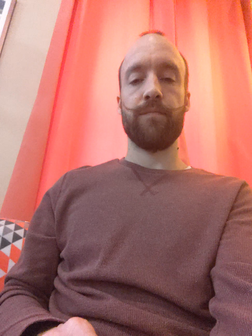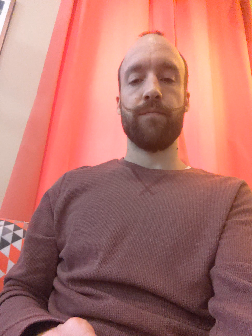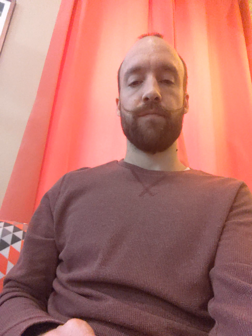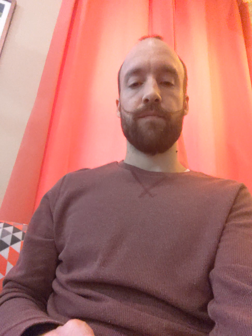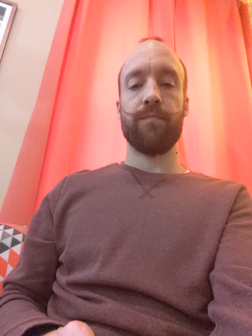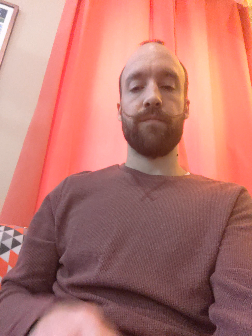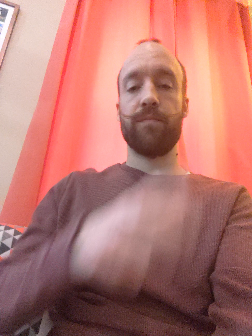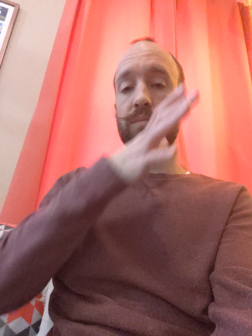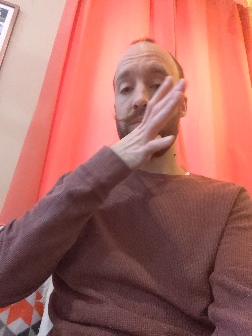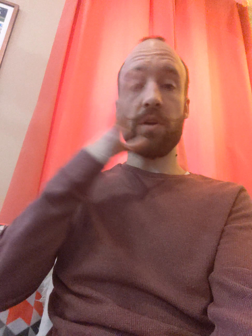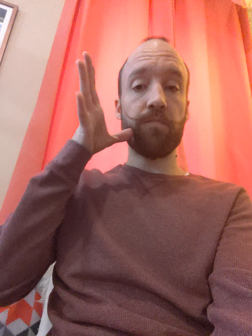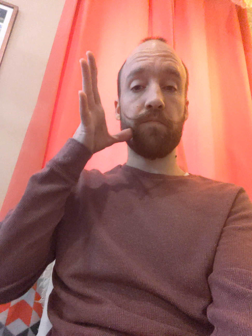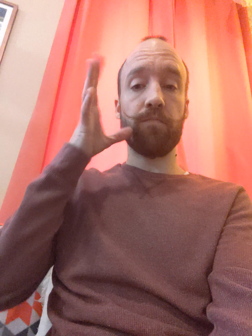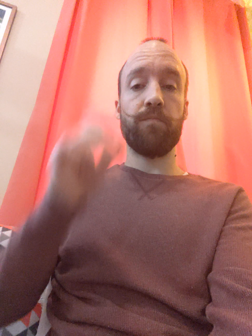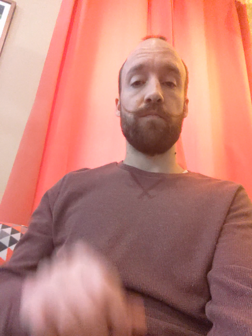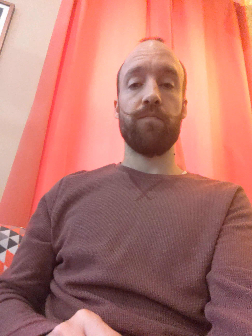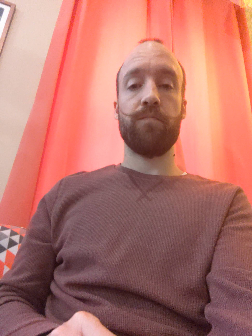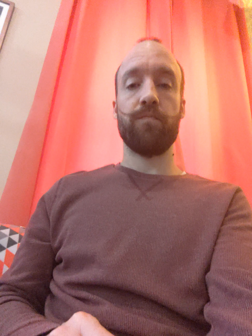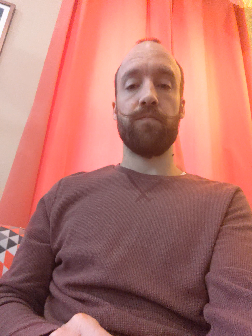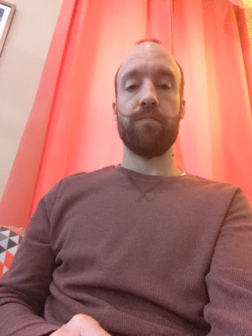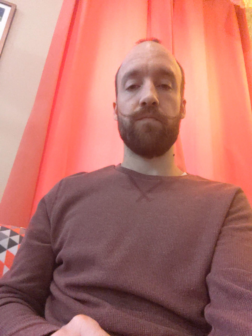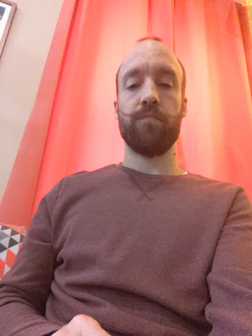farm